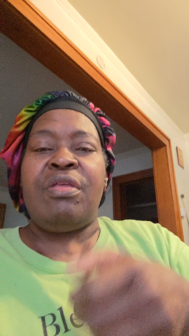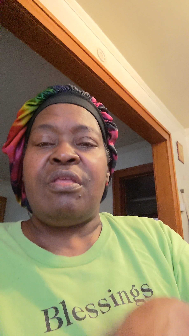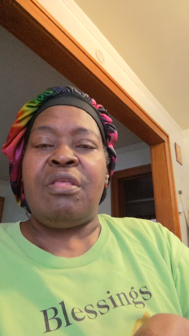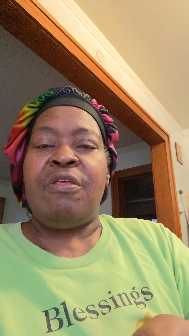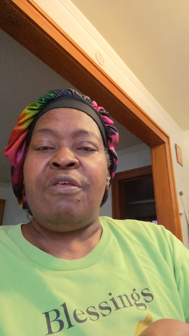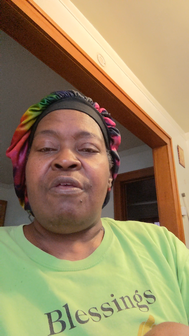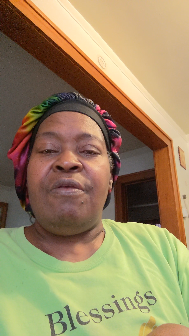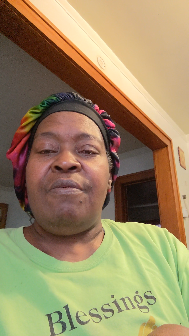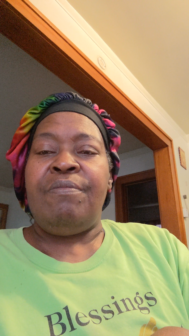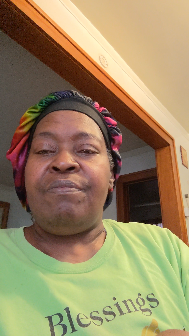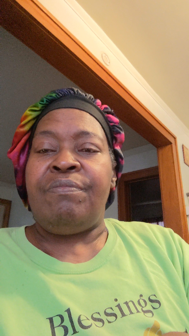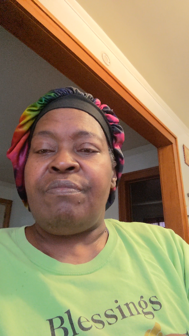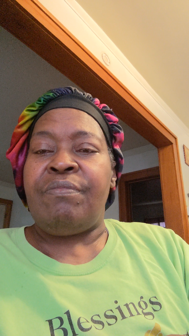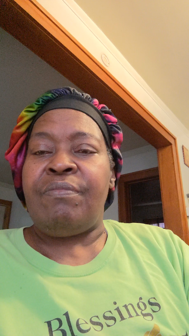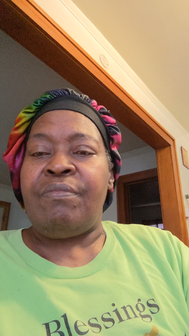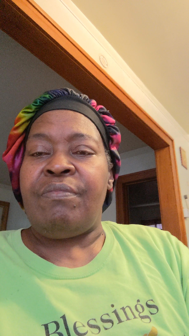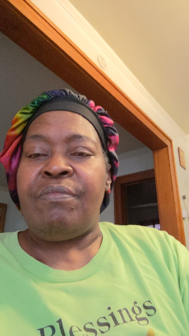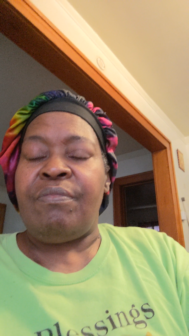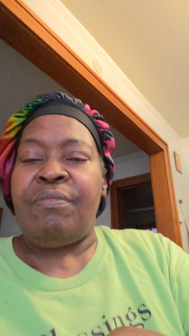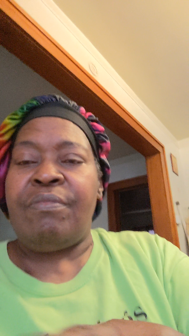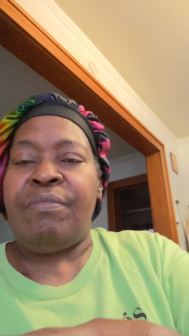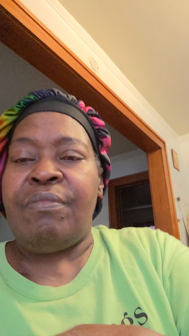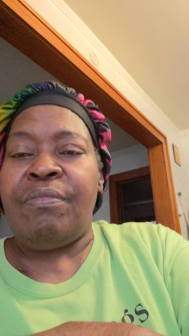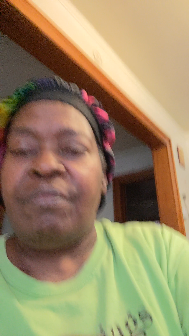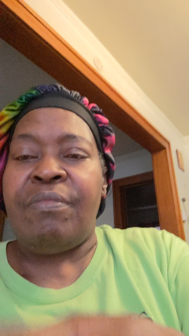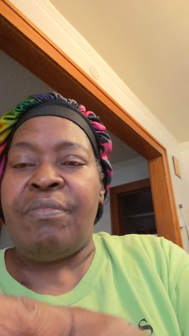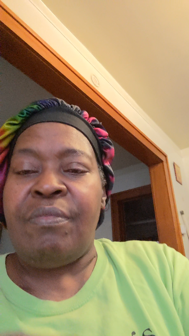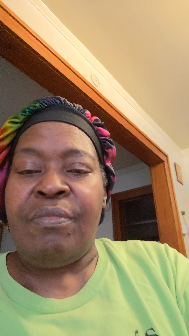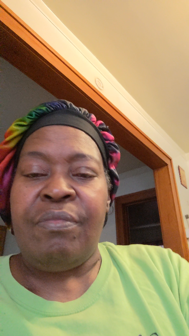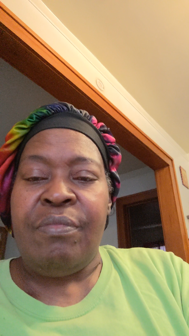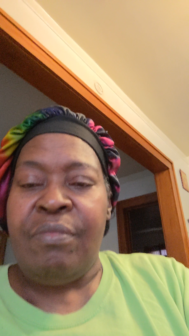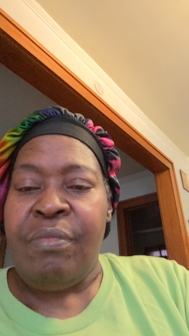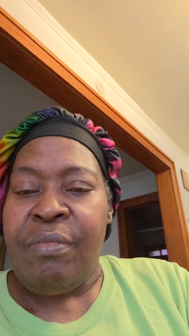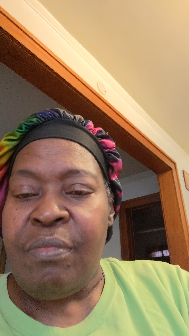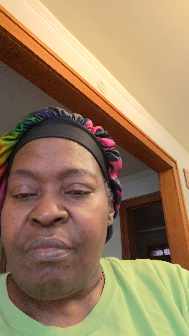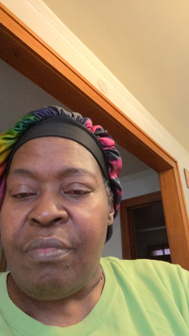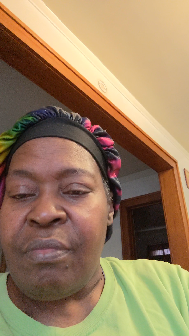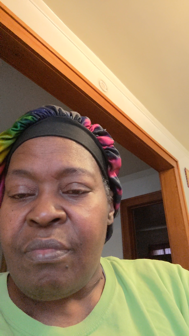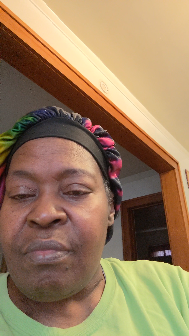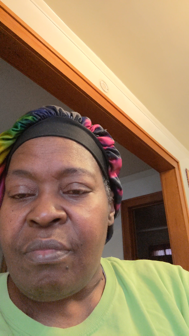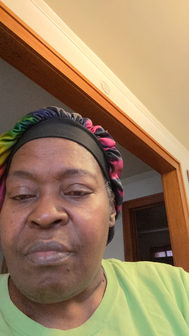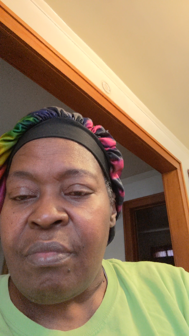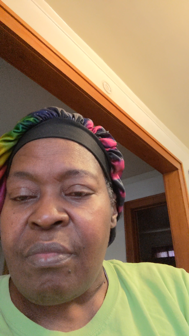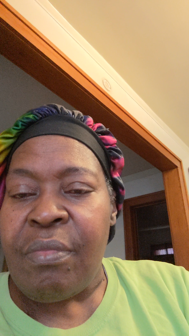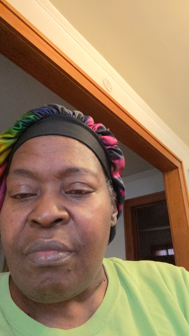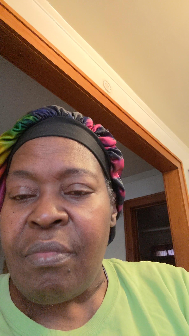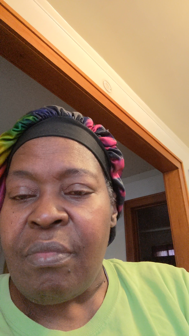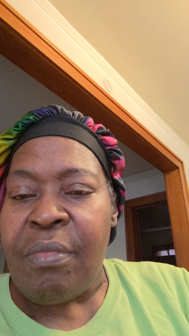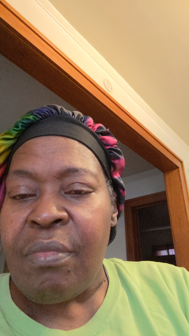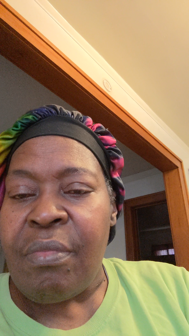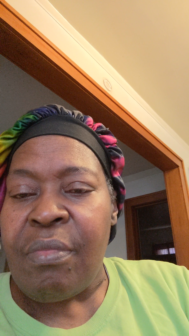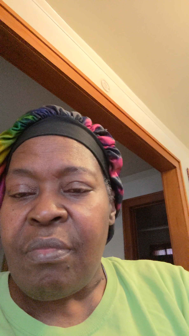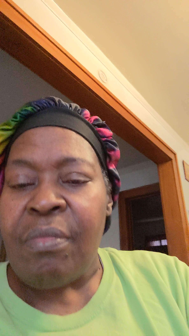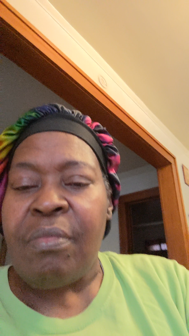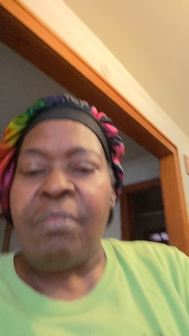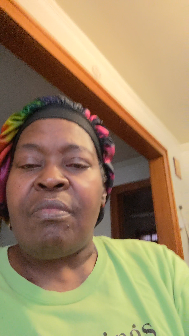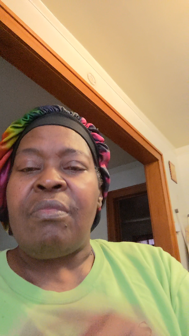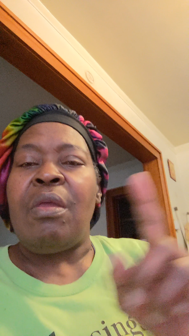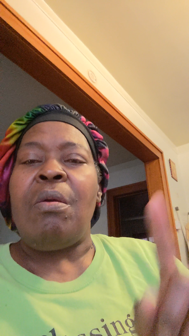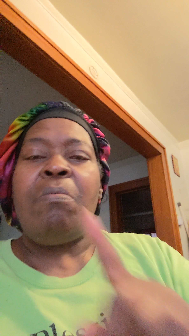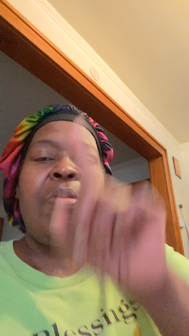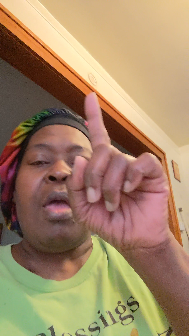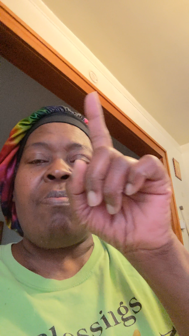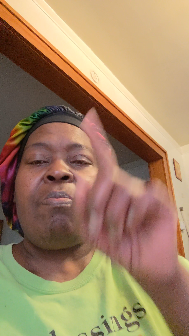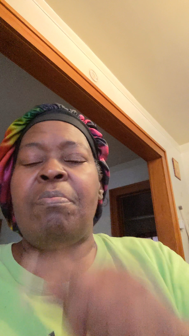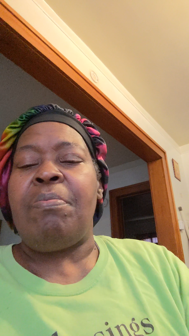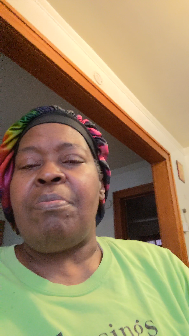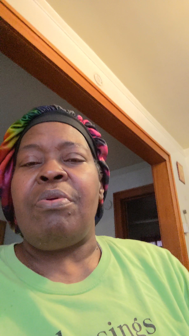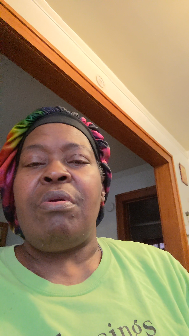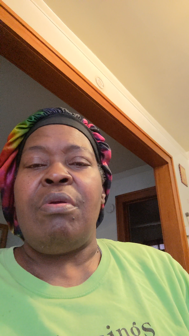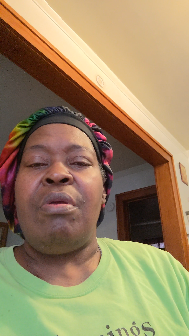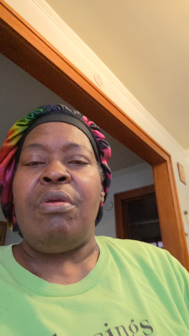bump